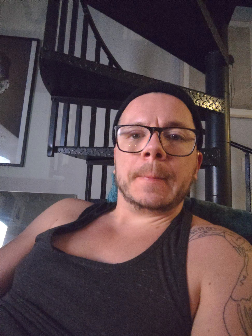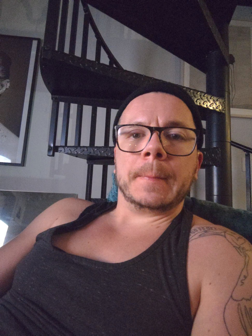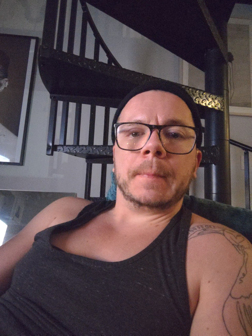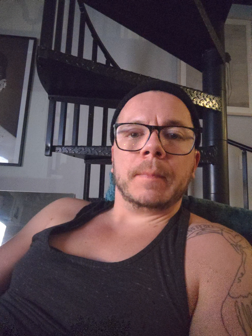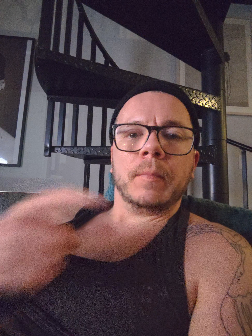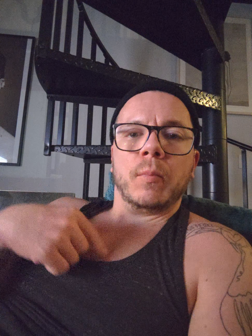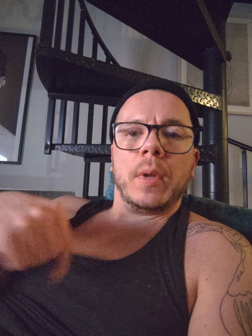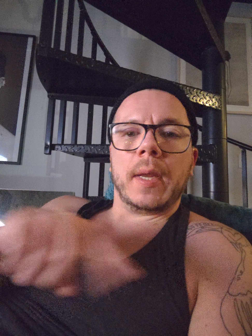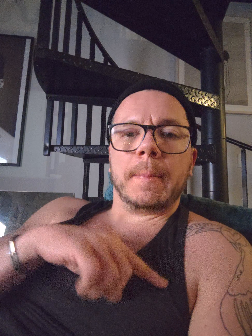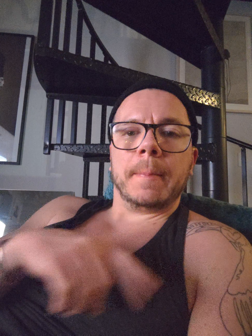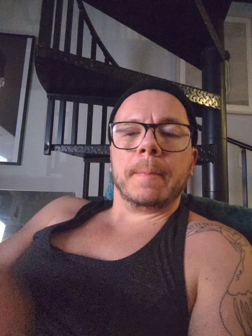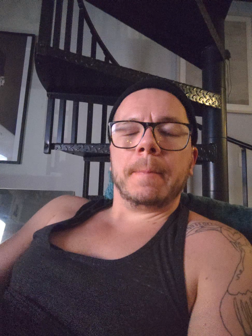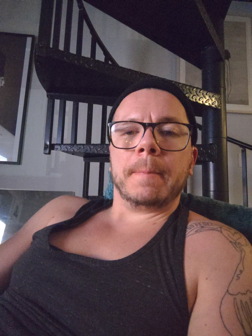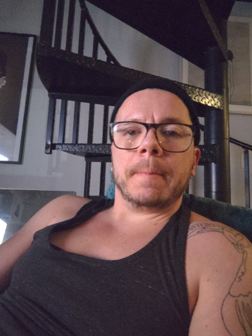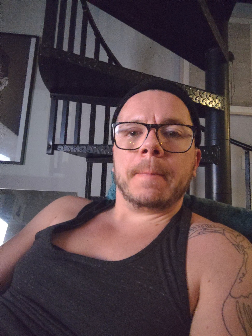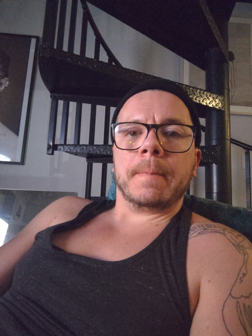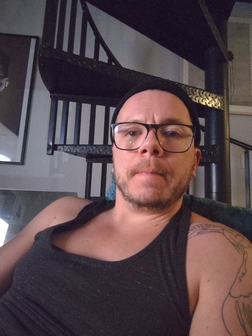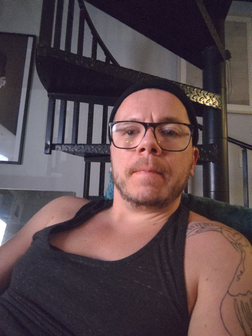we